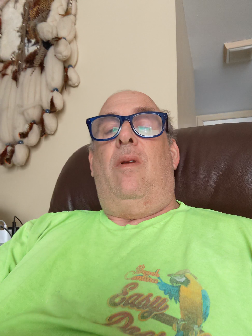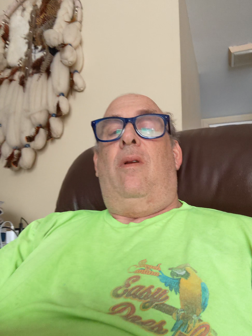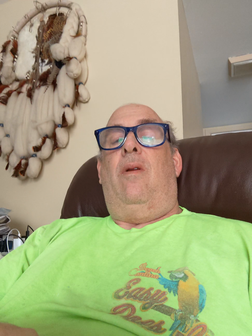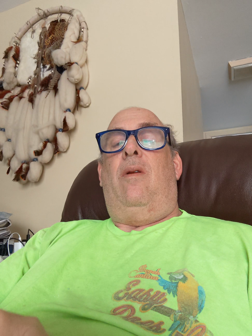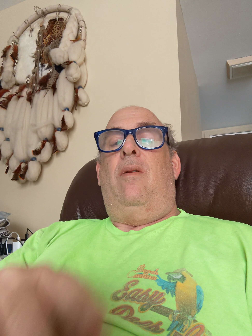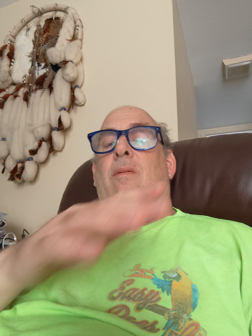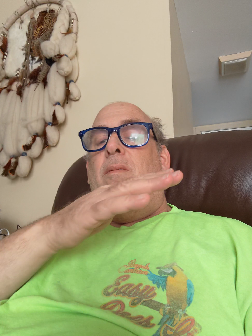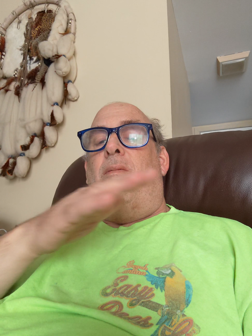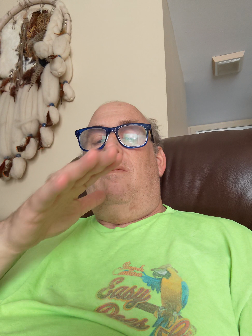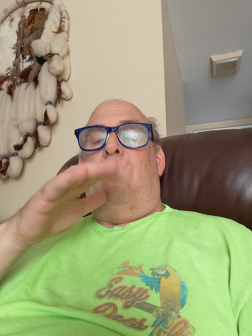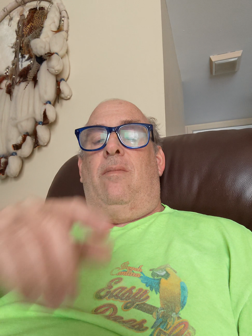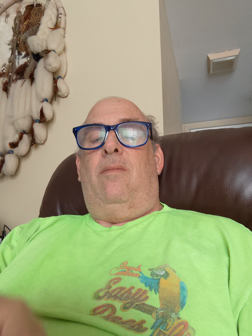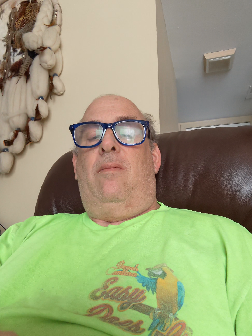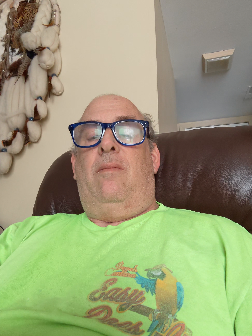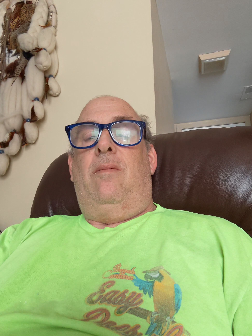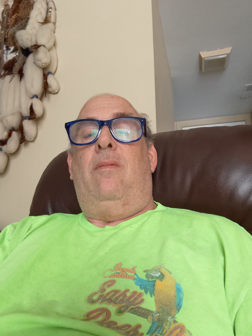farm